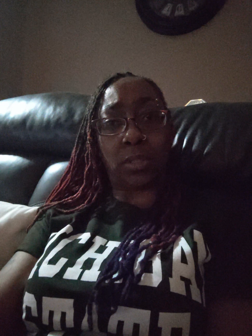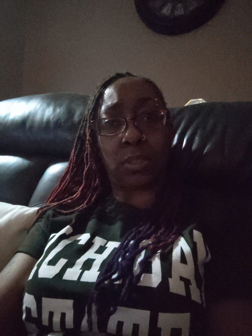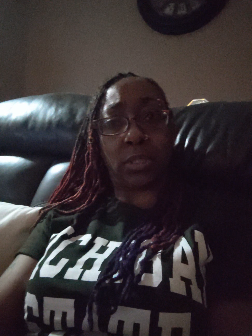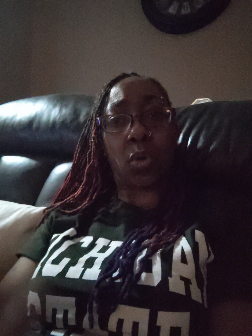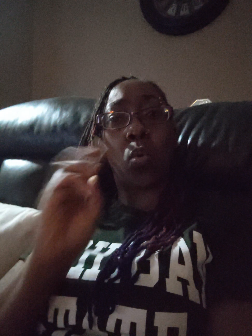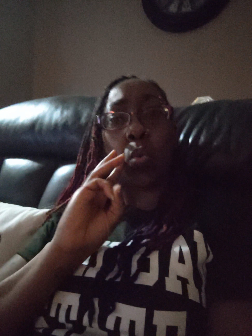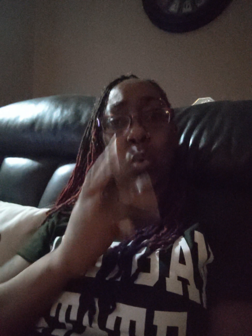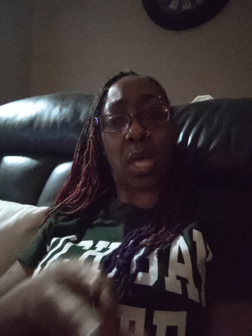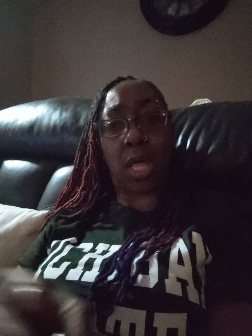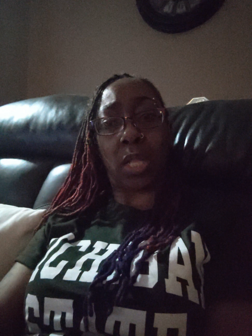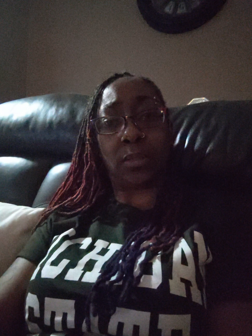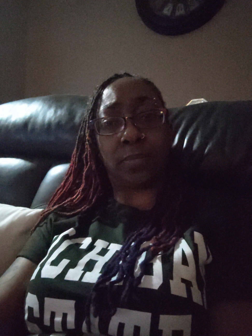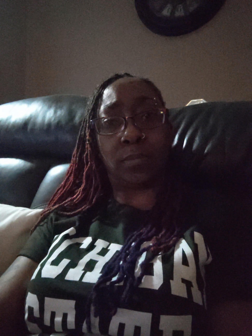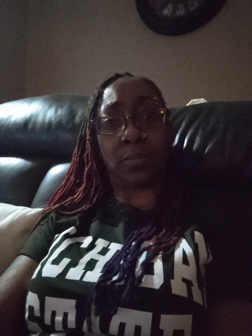will